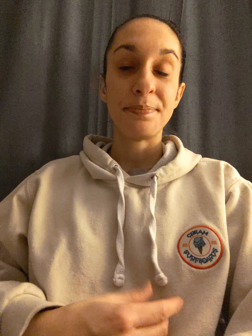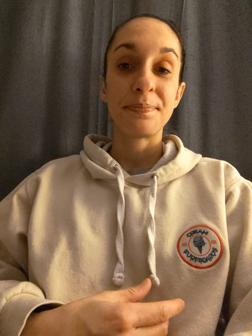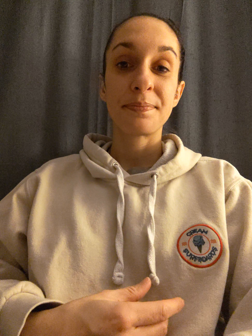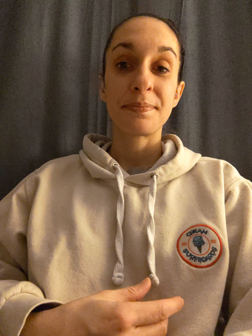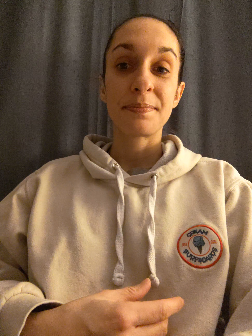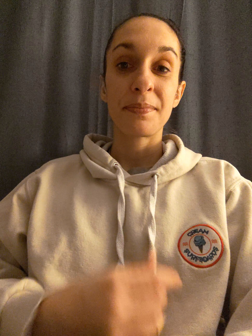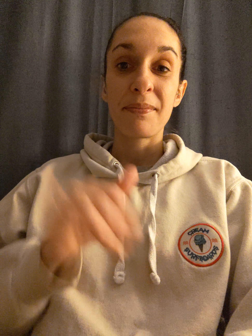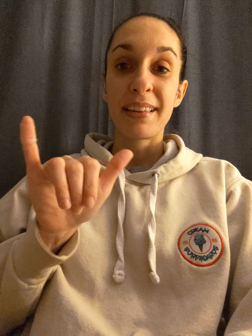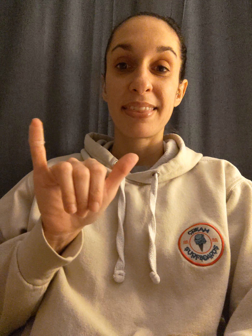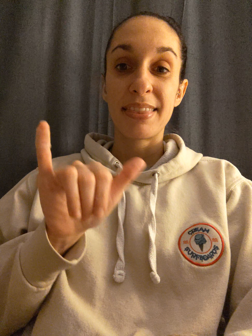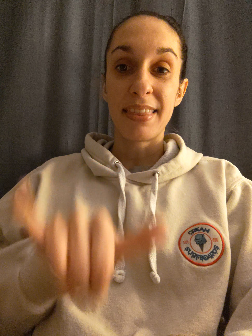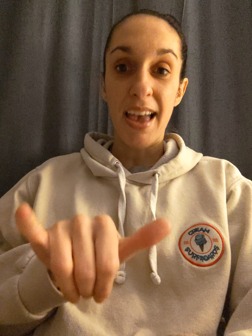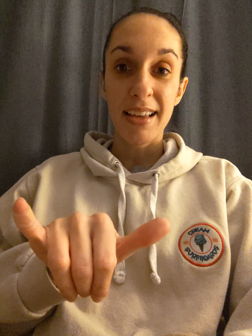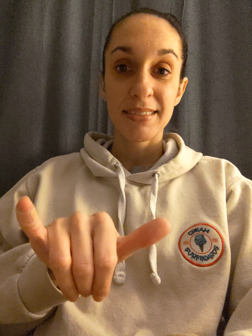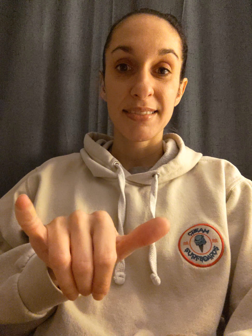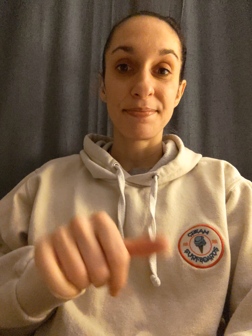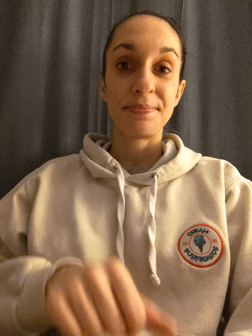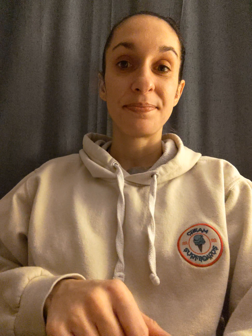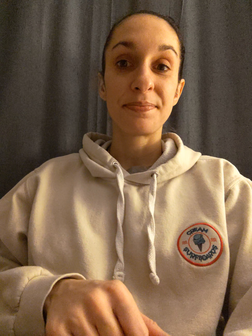that